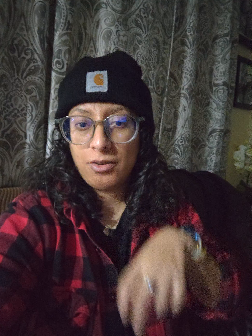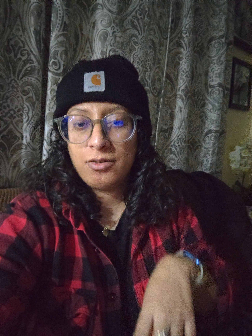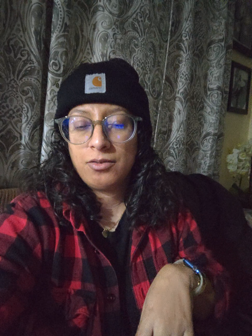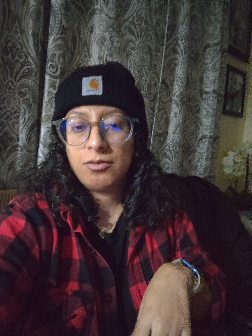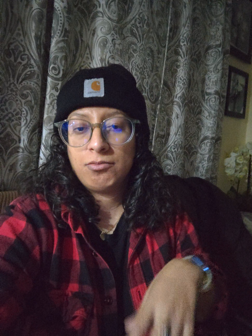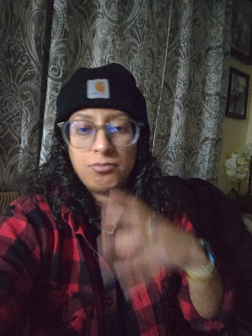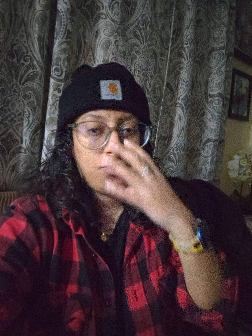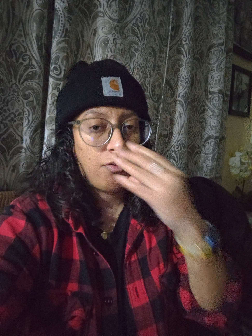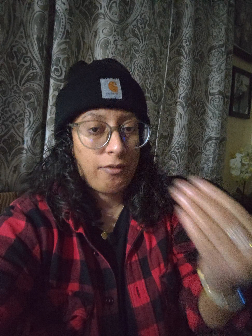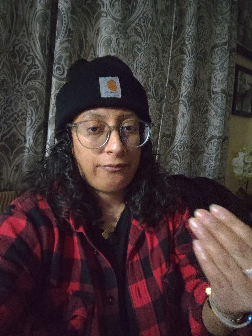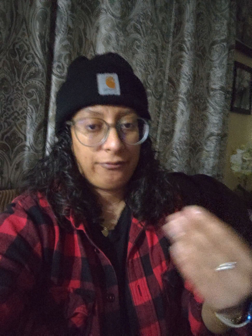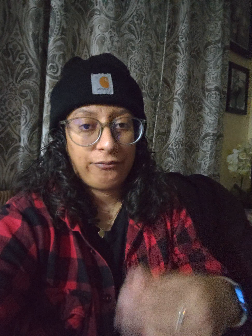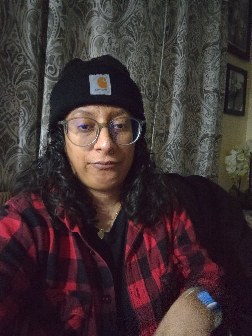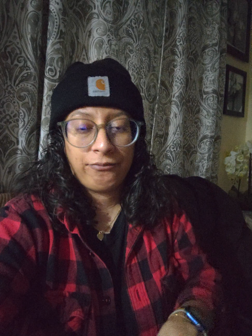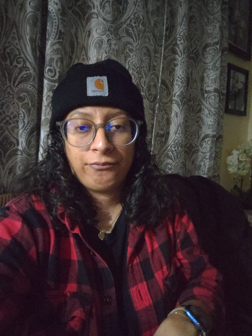wolf